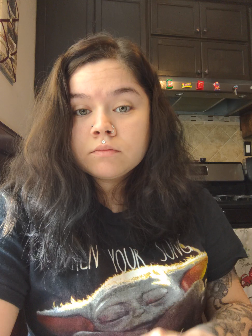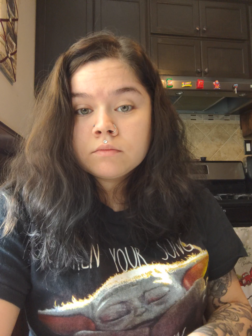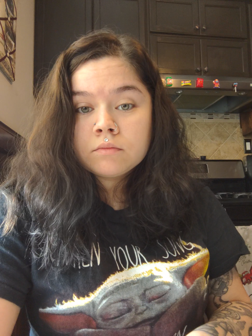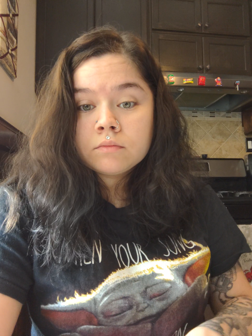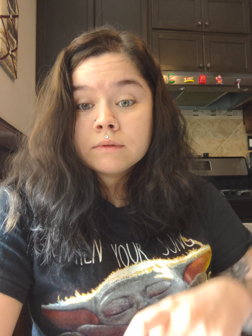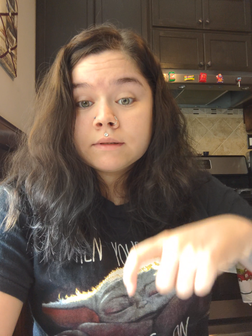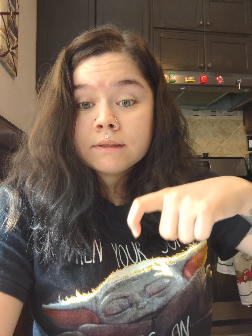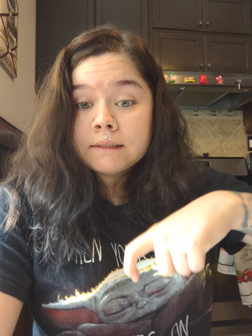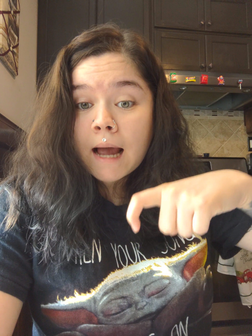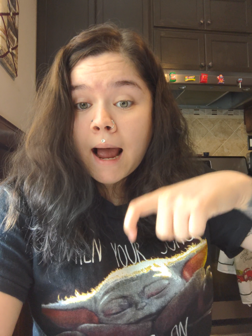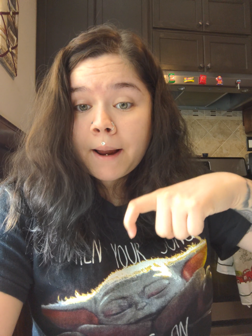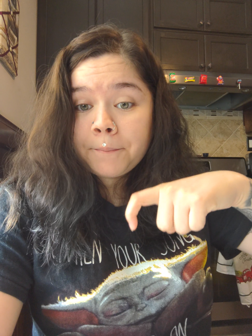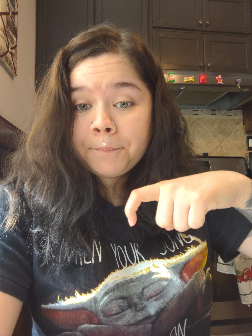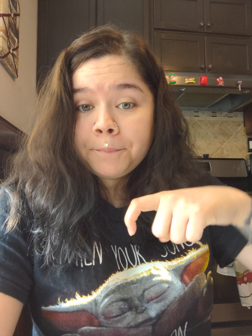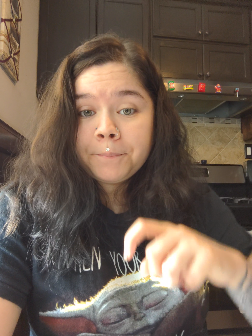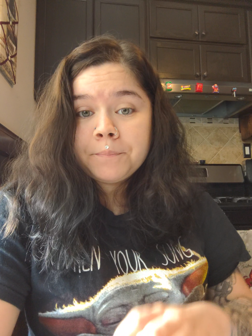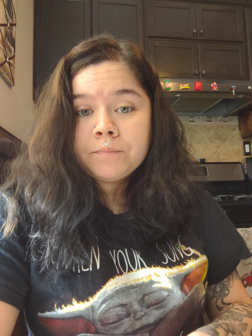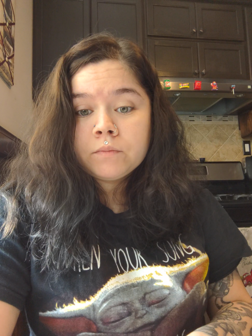time